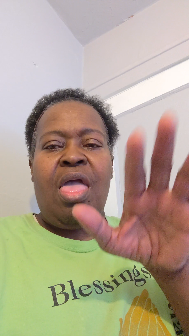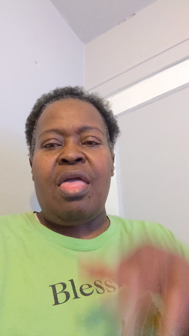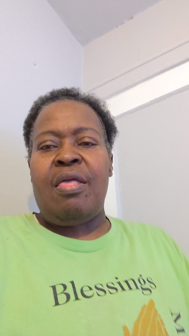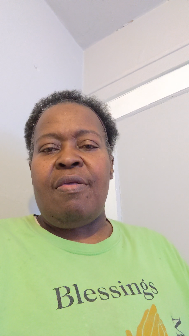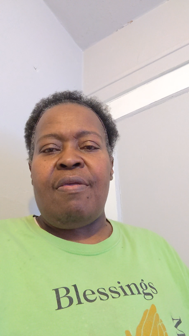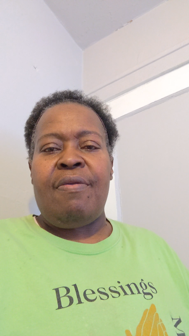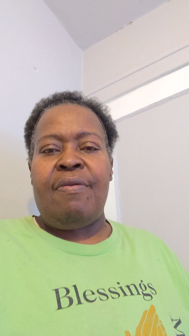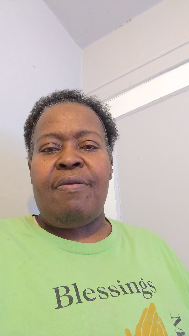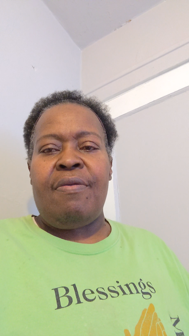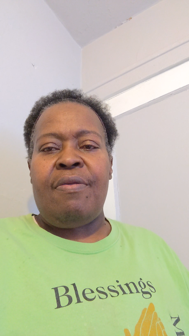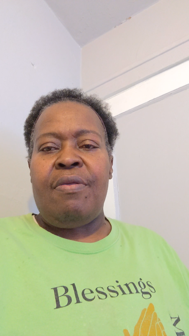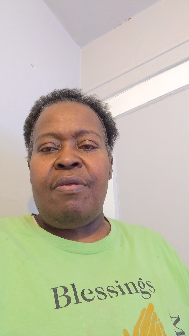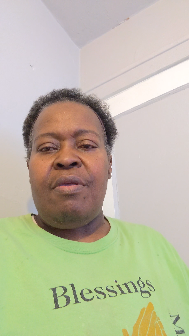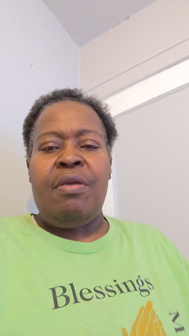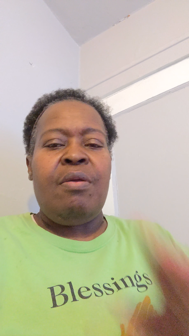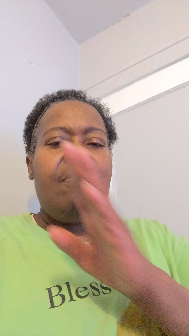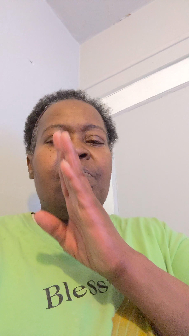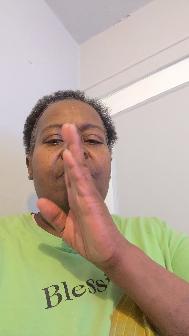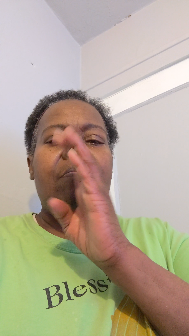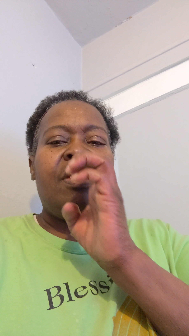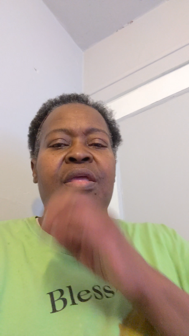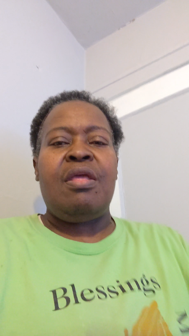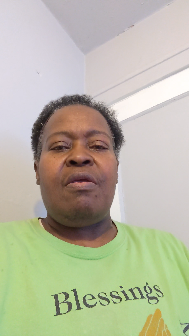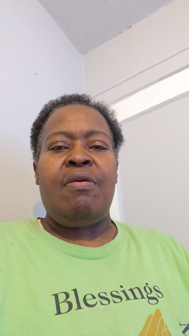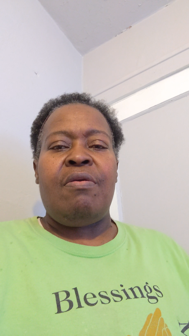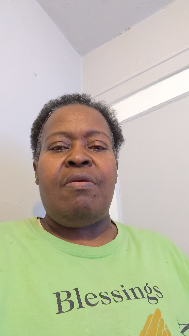be